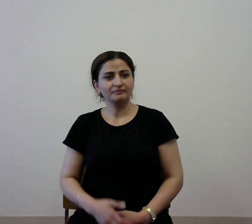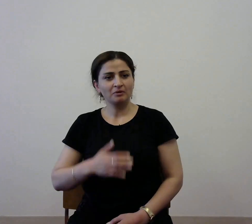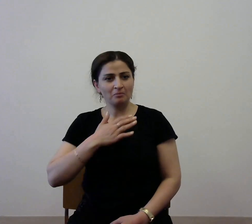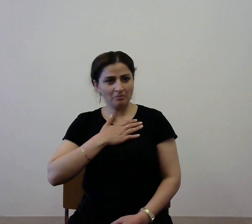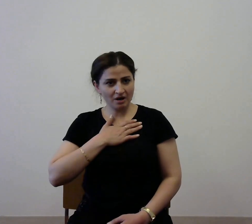mən